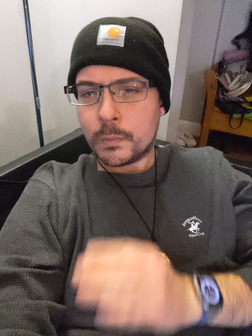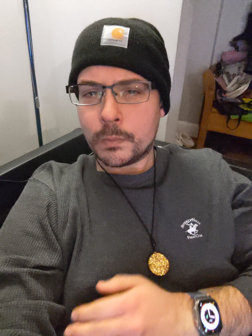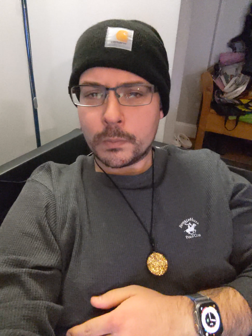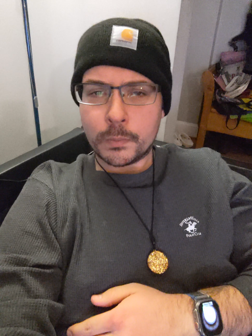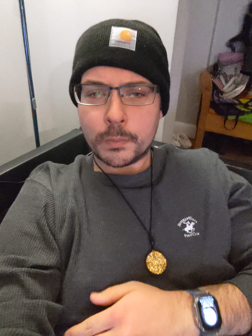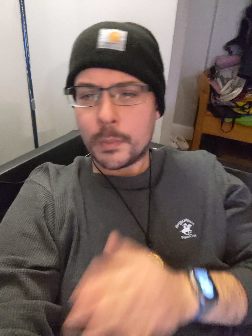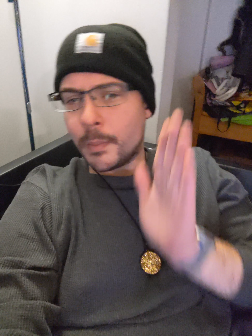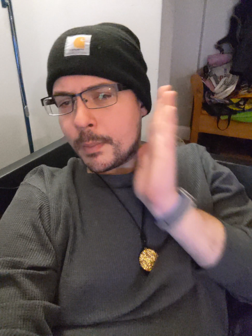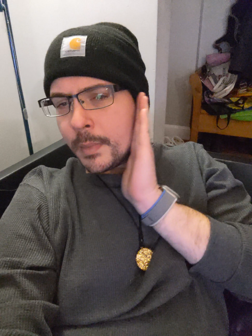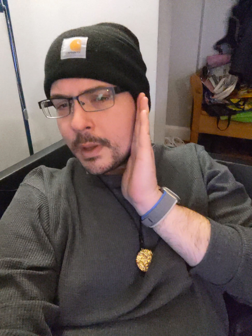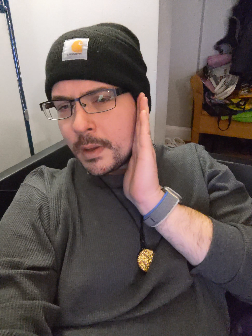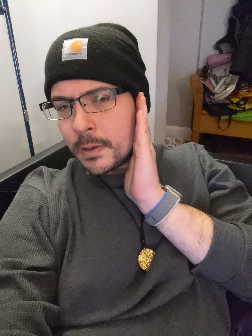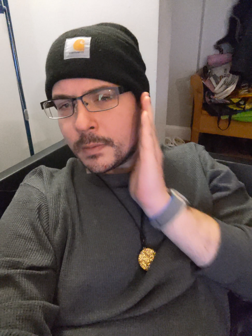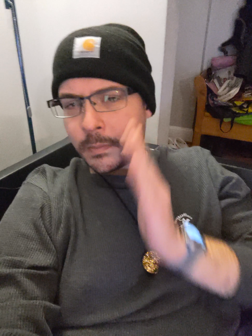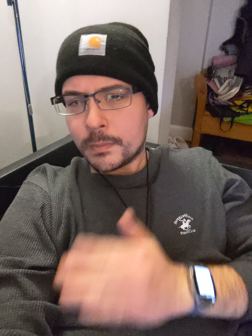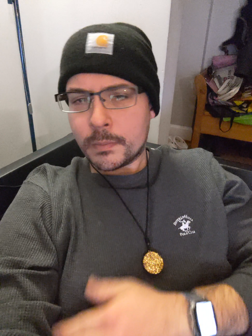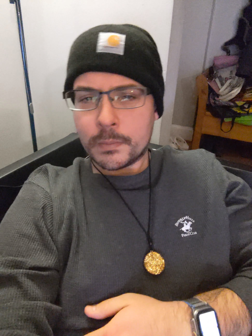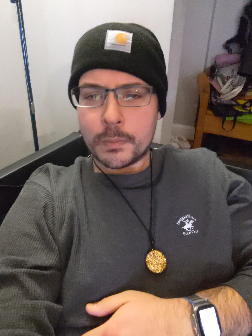bed